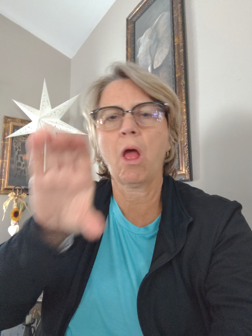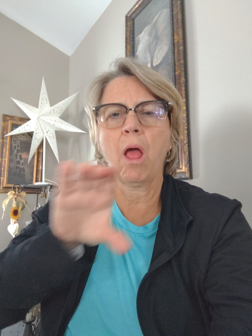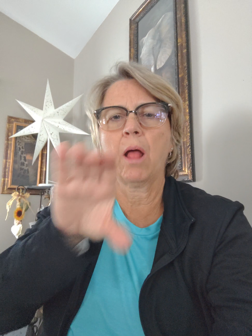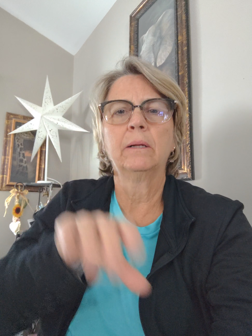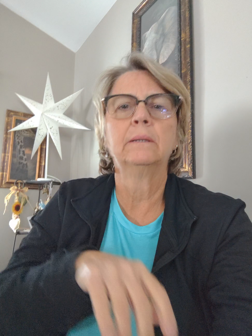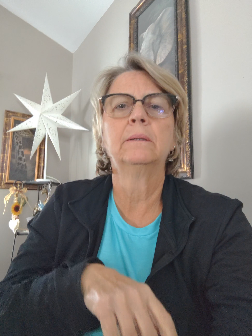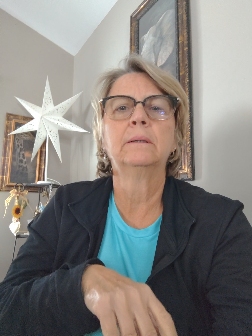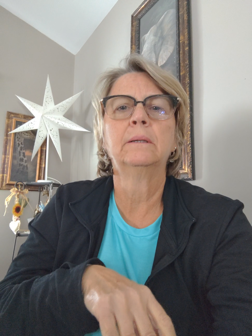chocolate